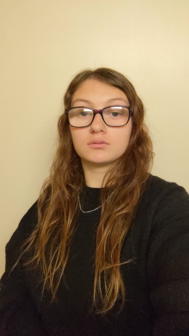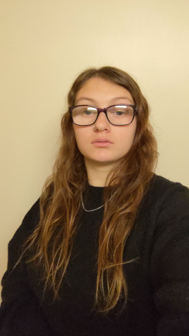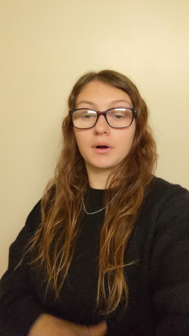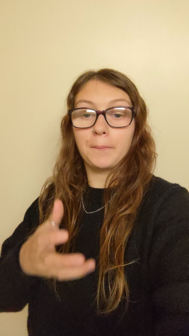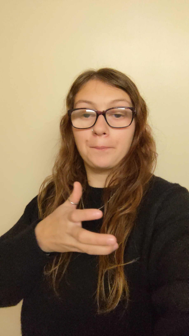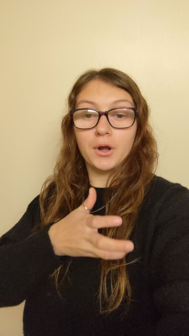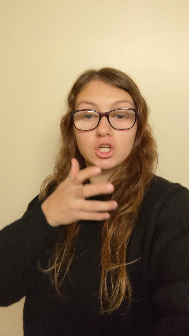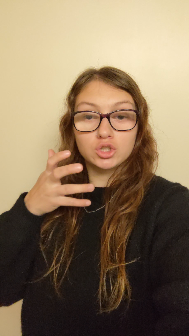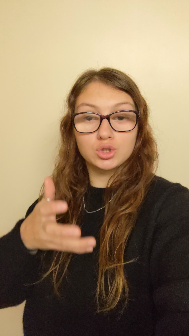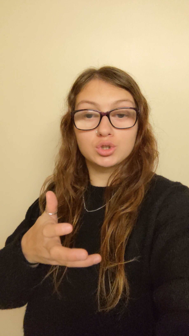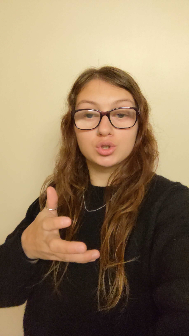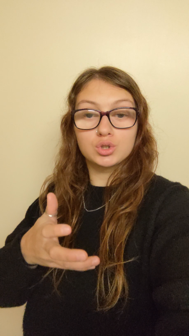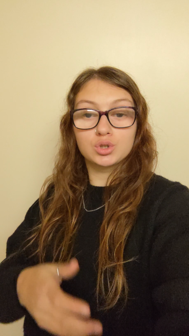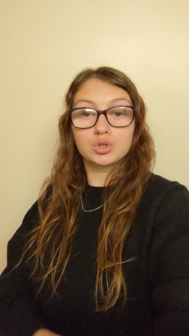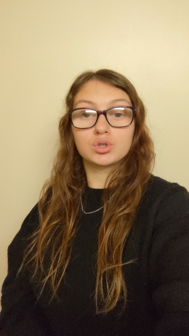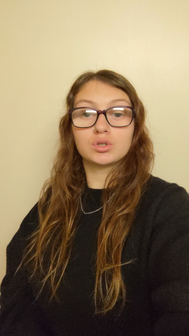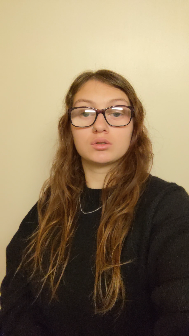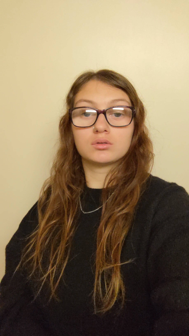much